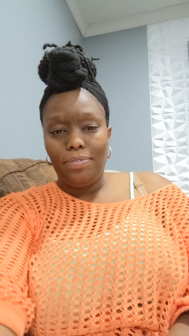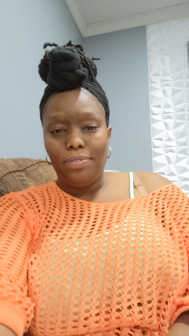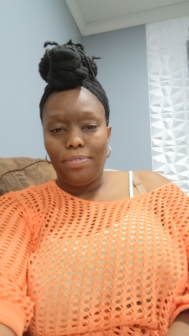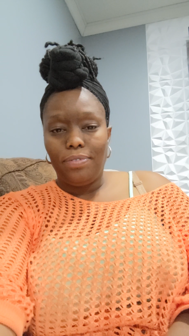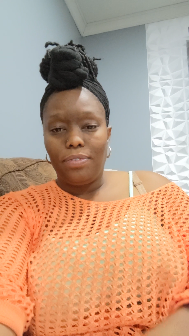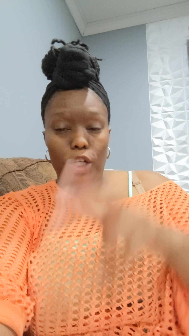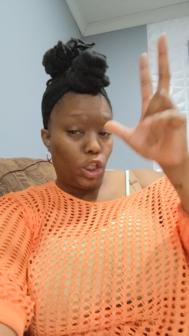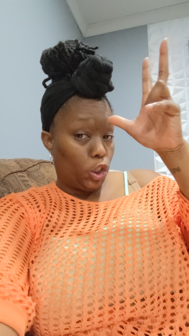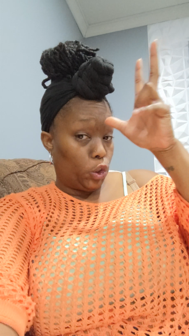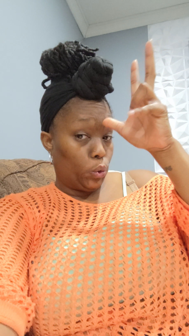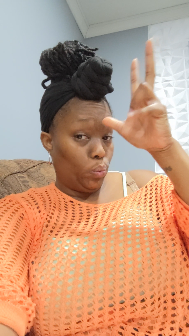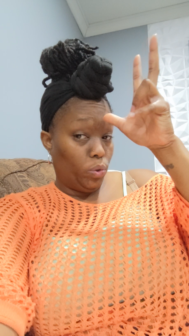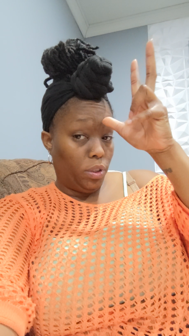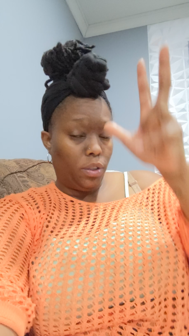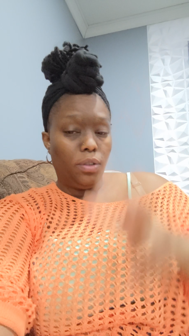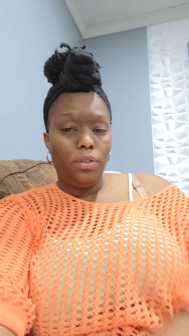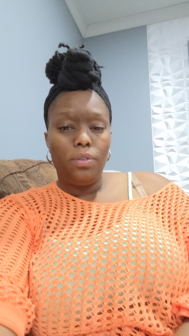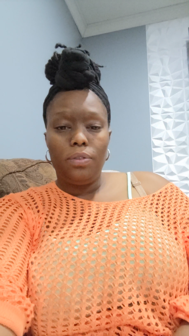rooster